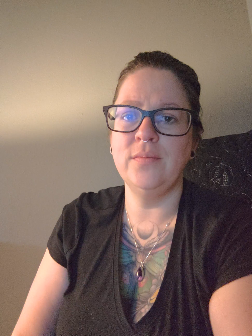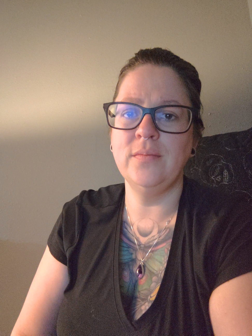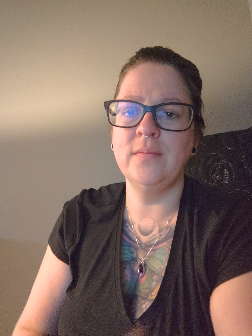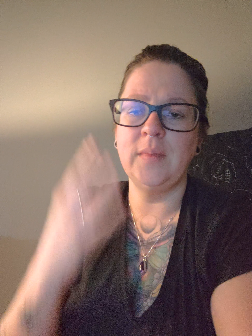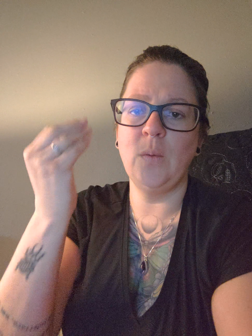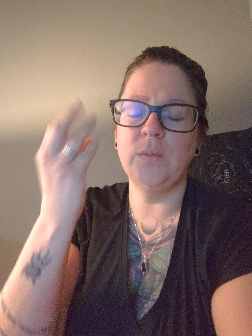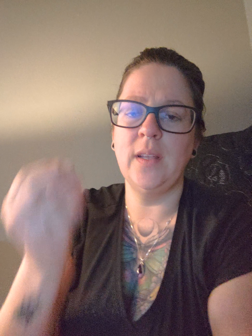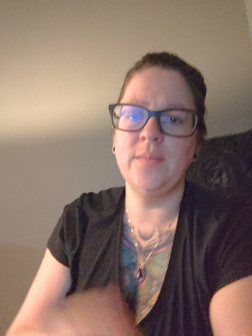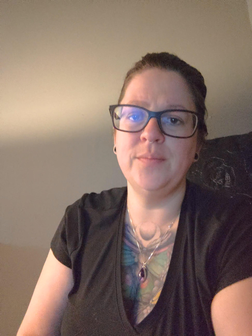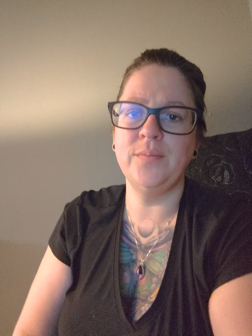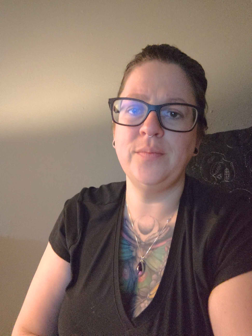outside